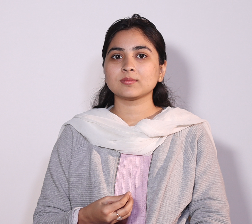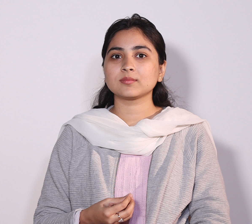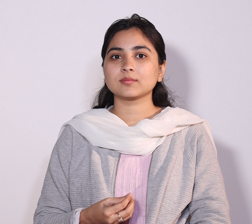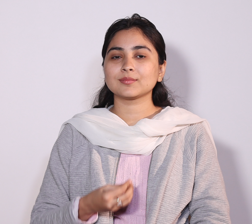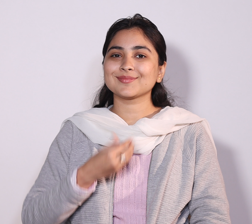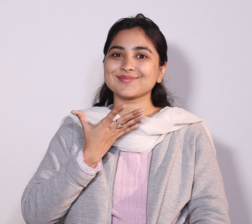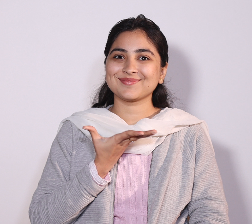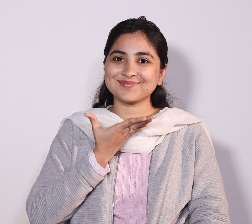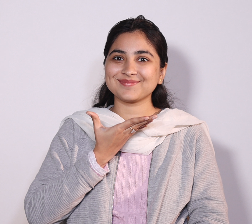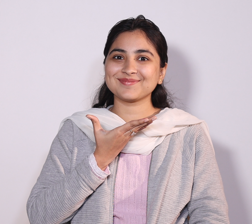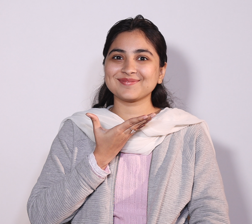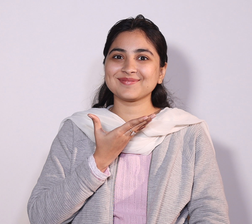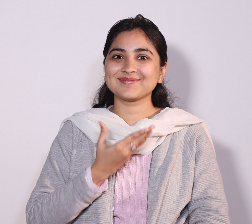glad